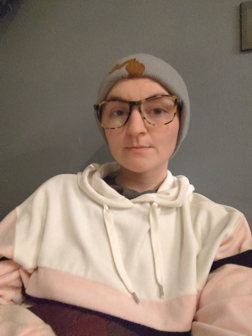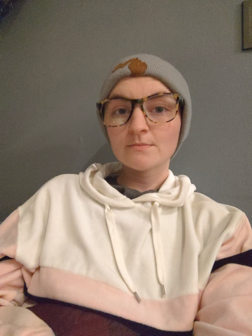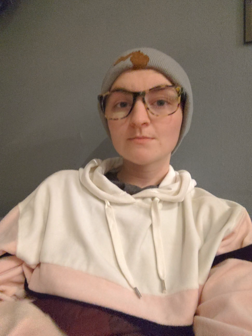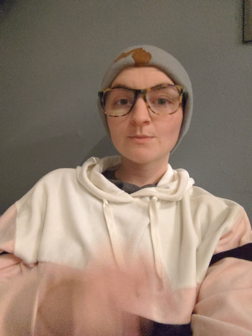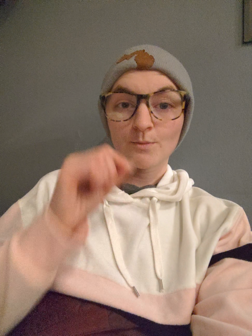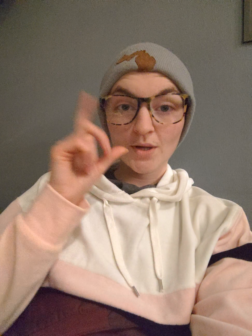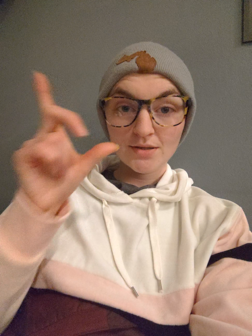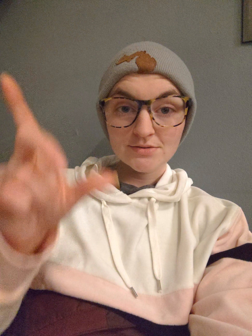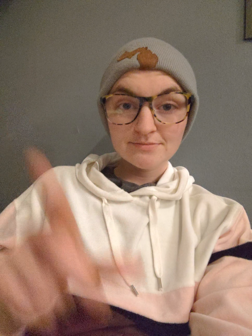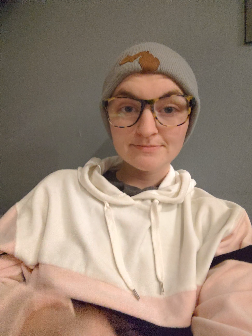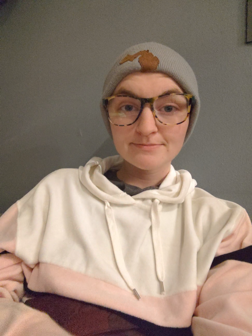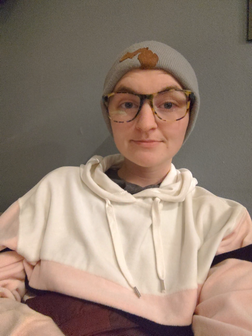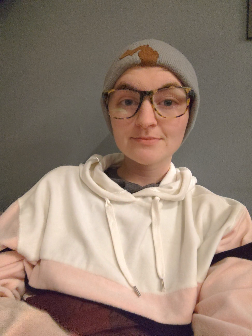awake